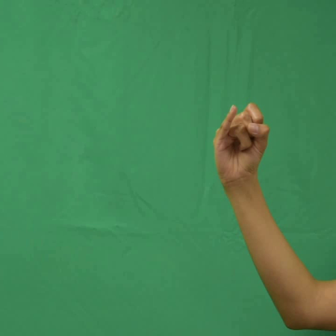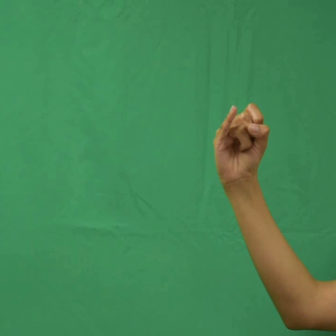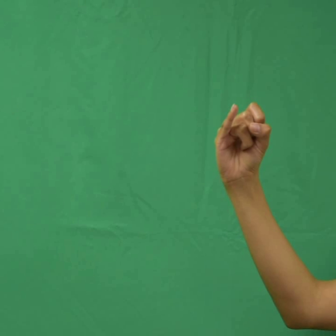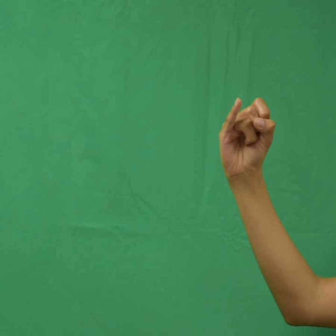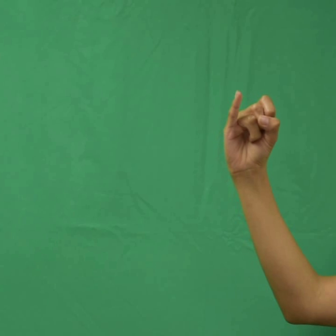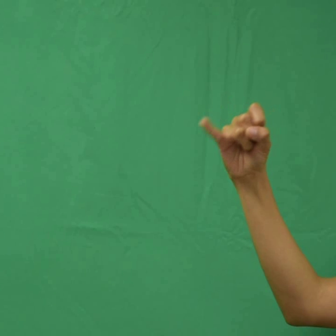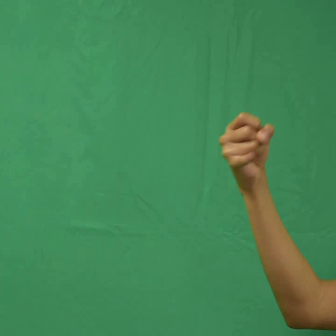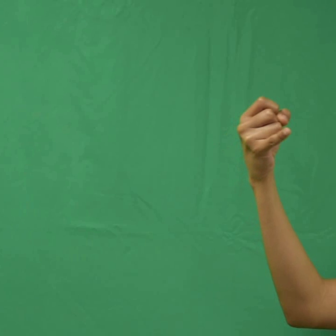J